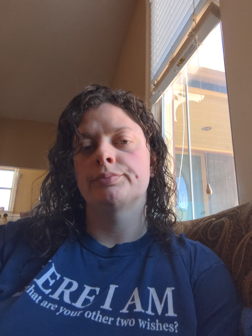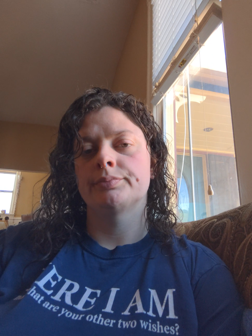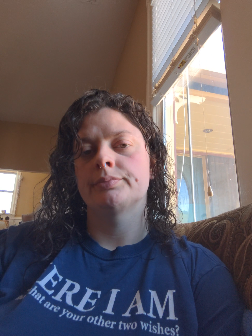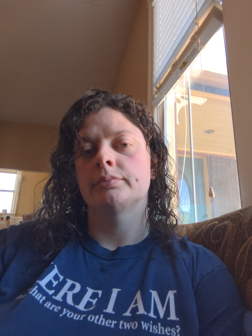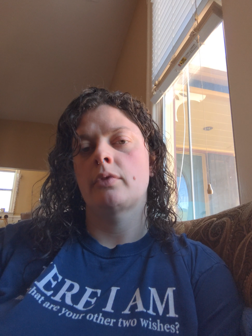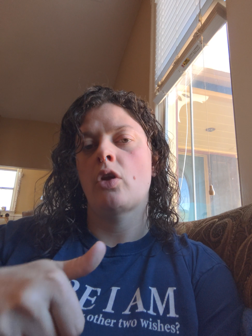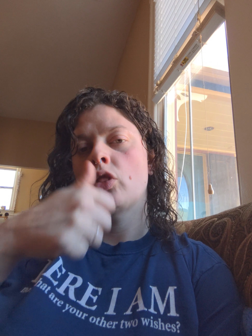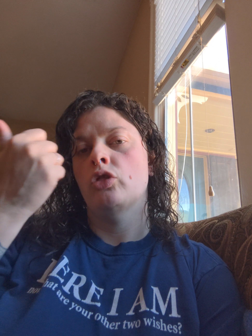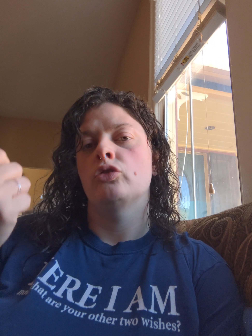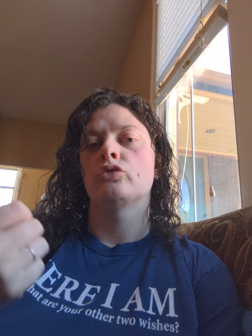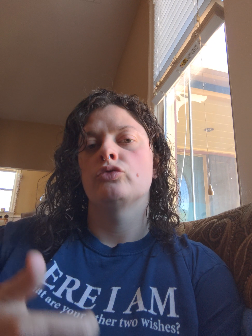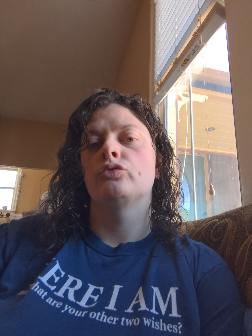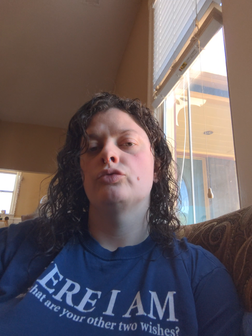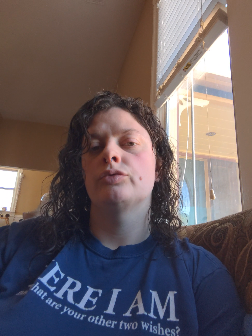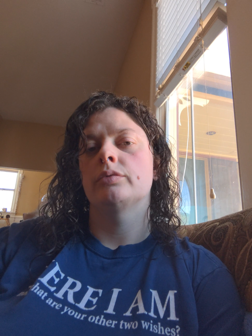another